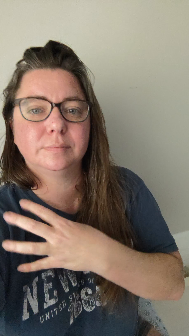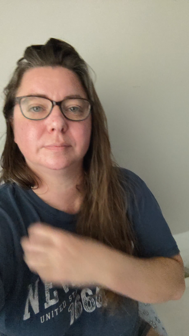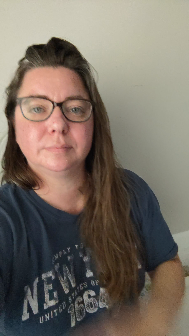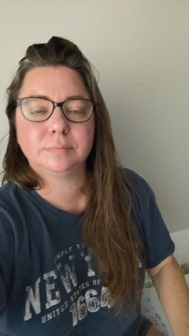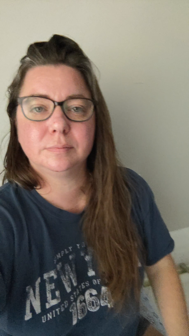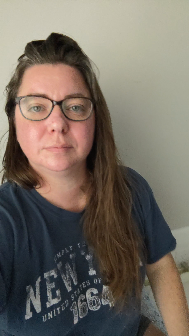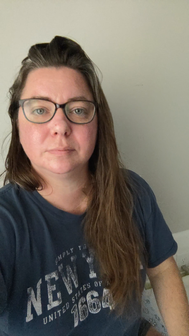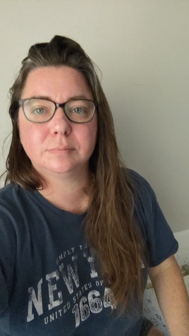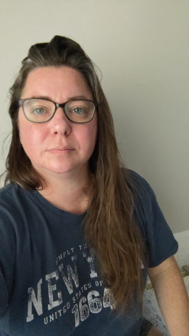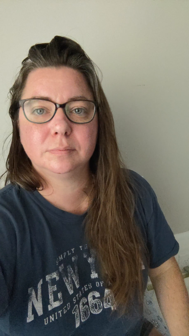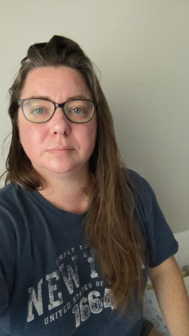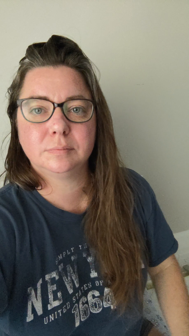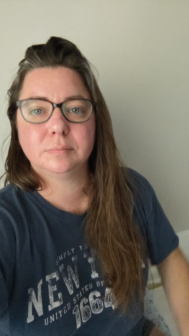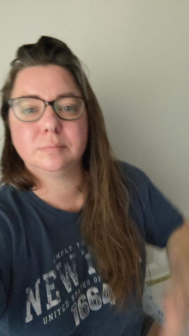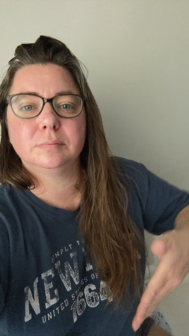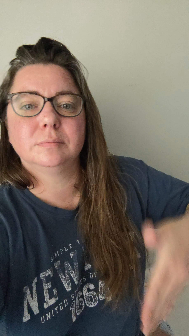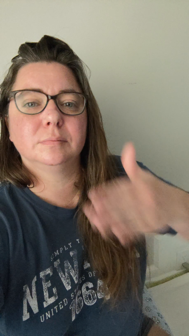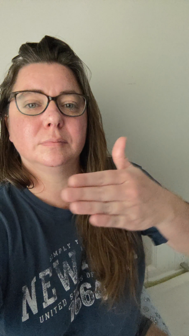kick